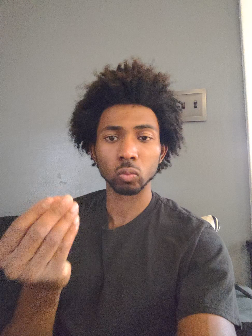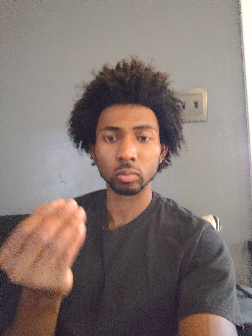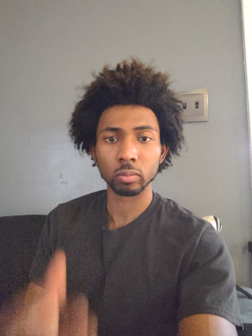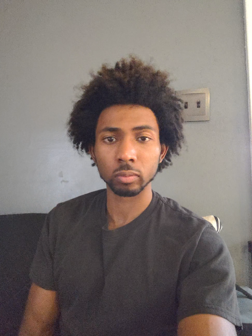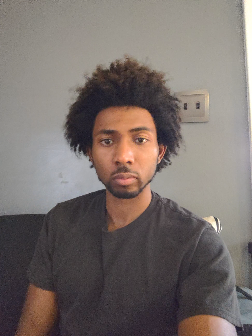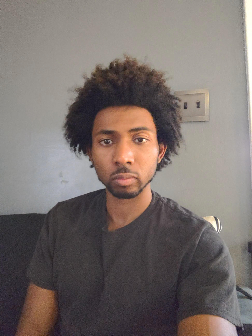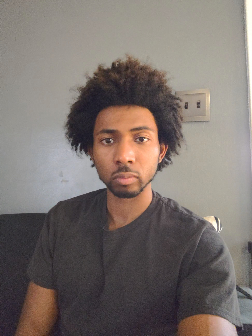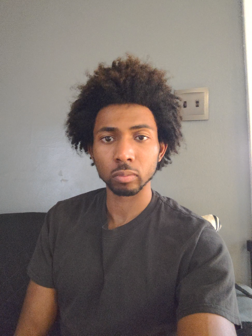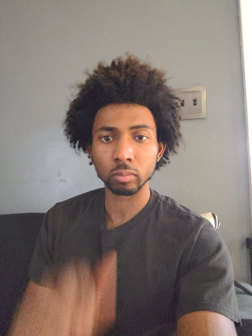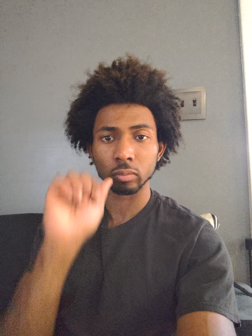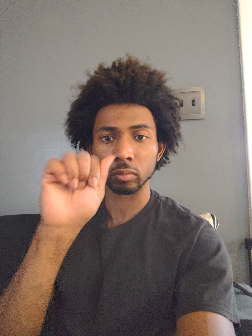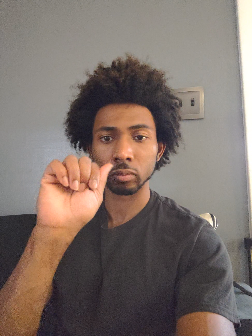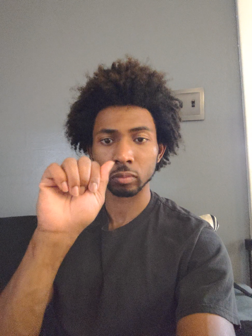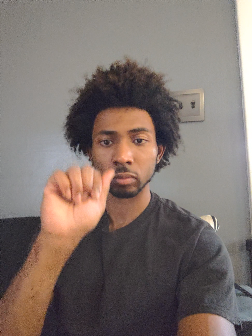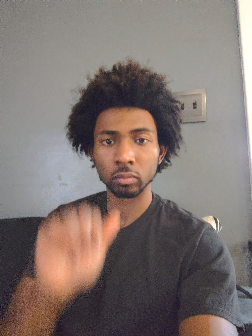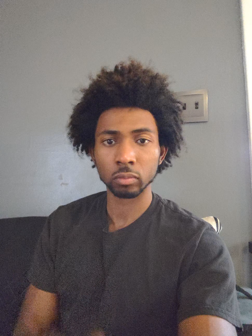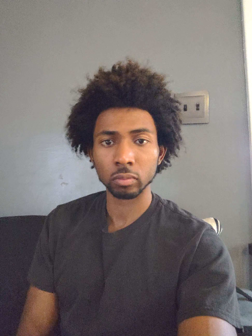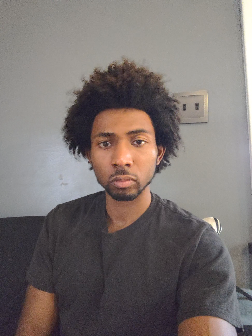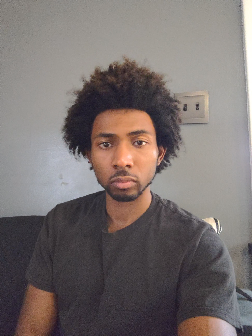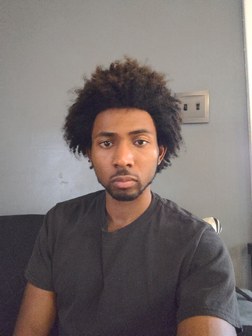knock